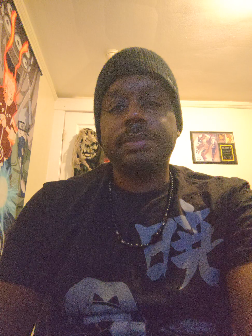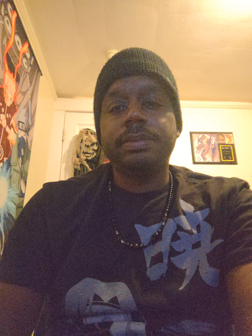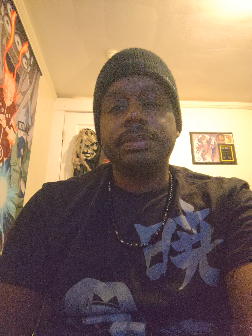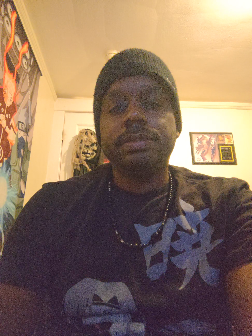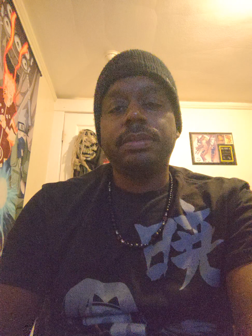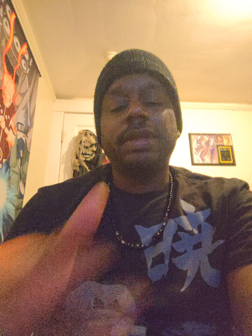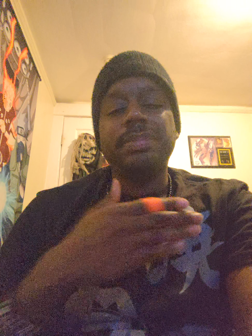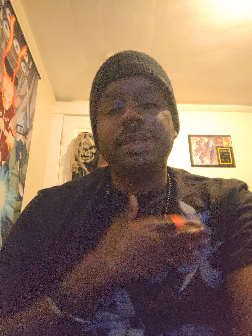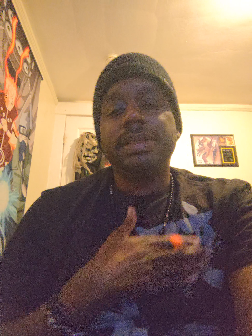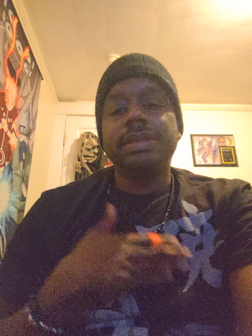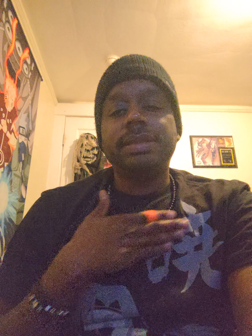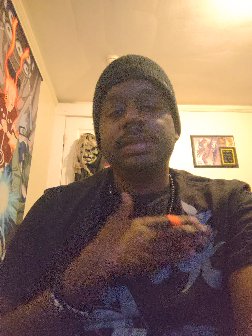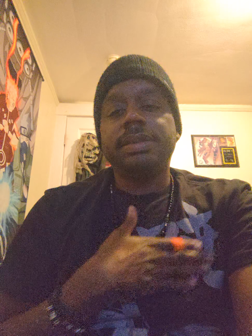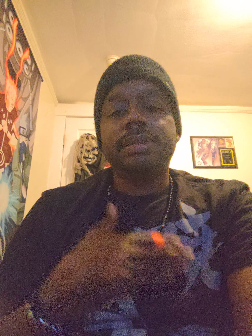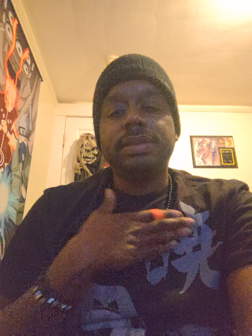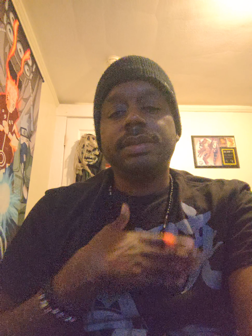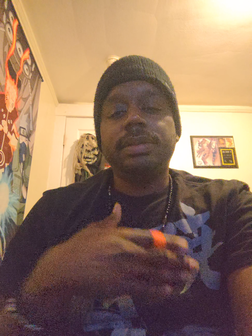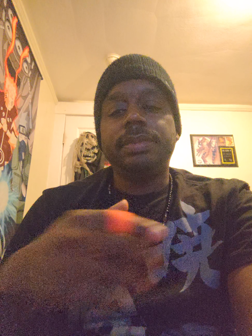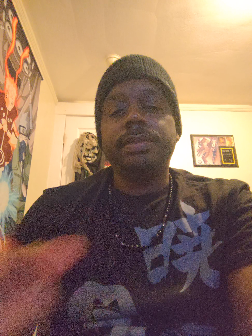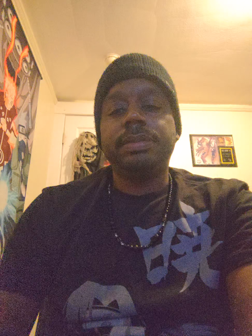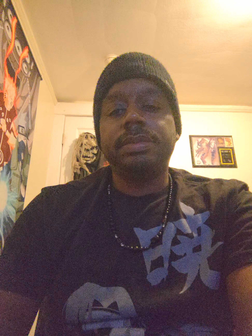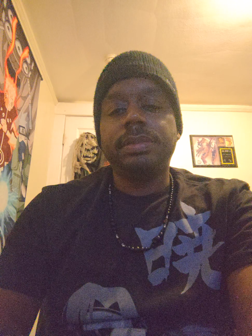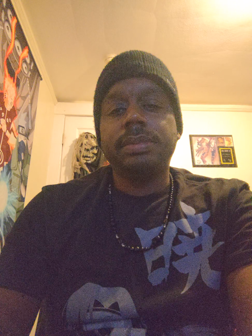please